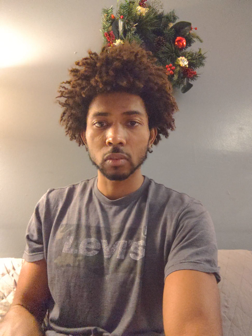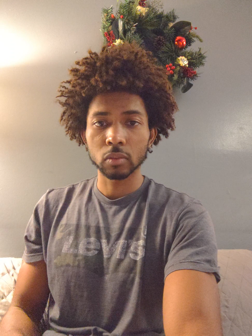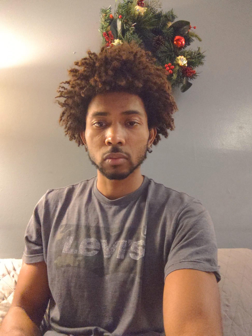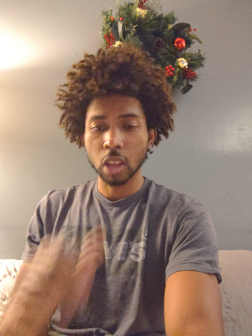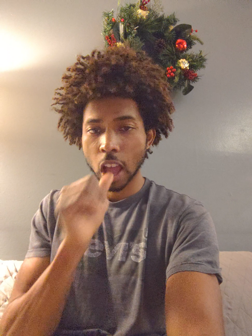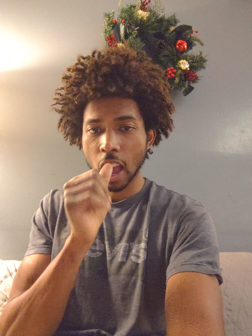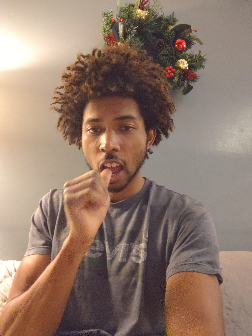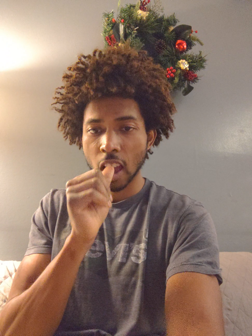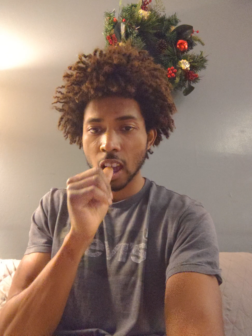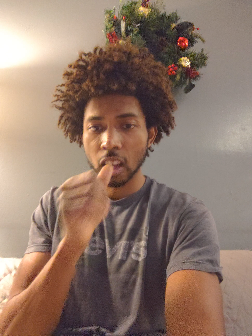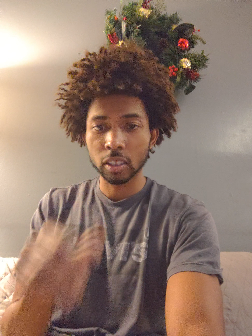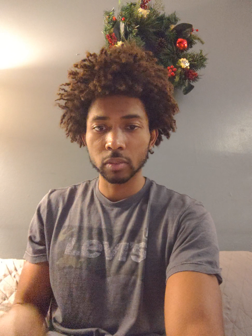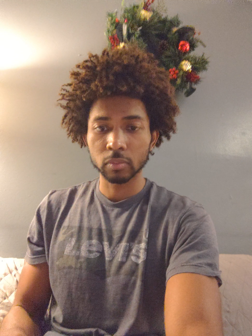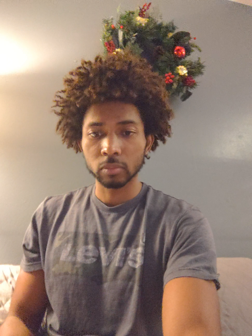nuts